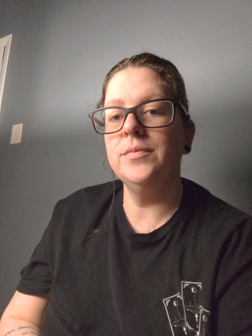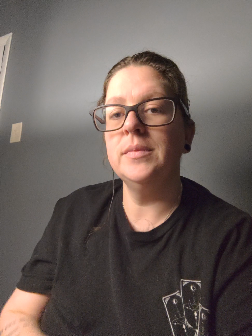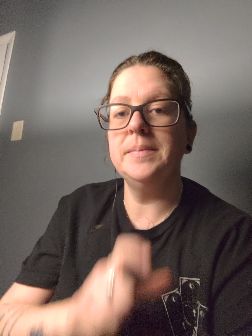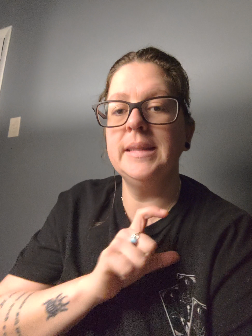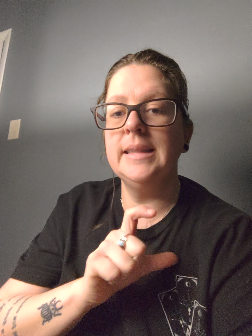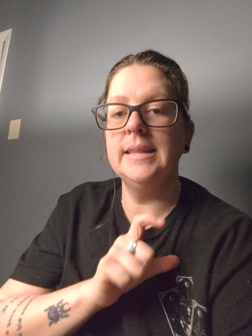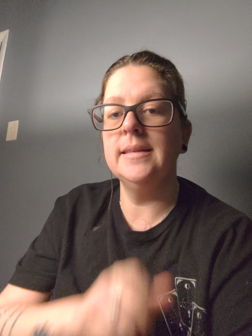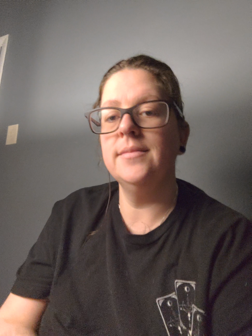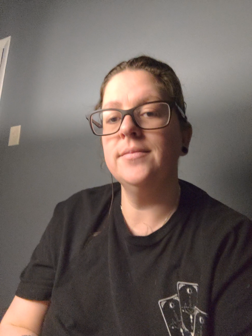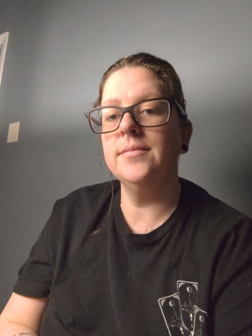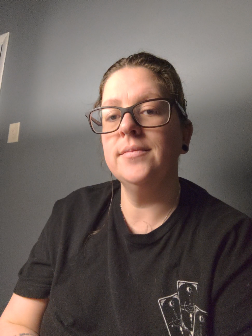police